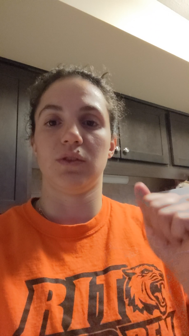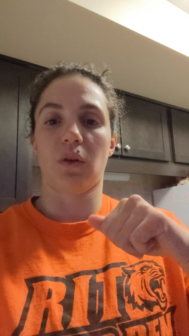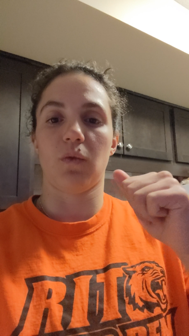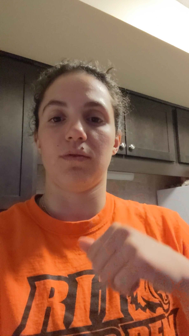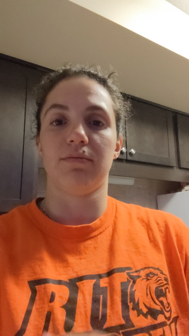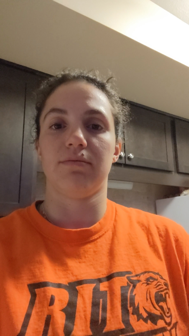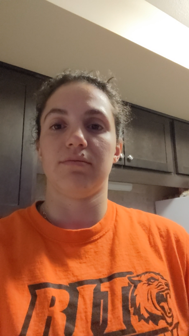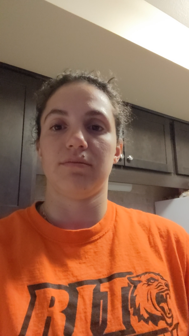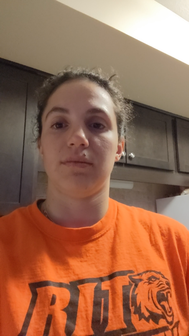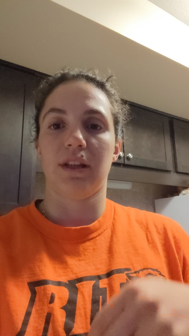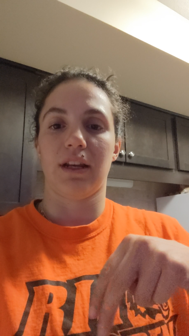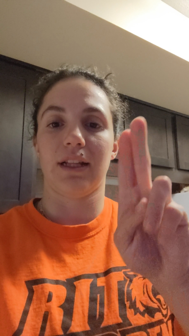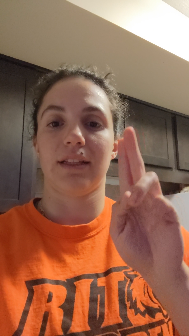lick